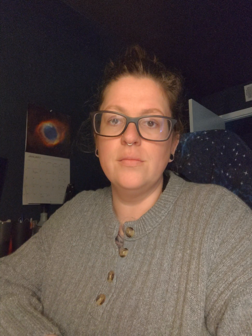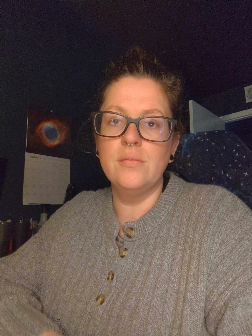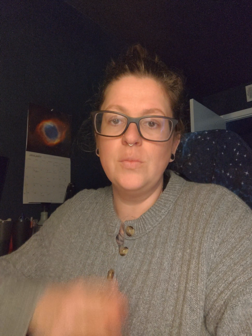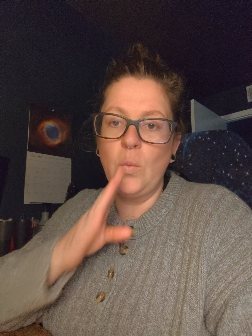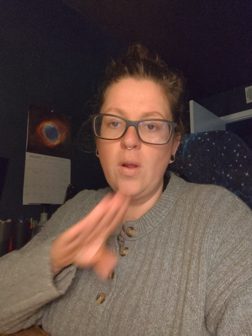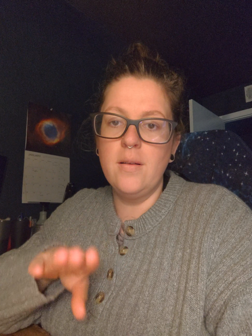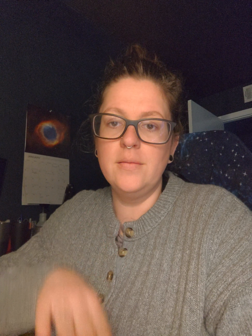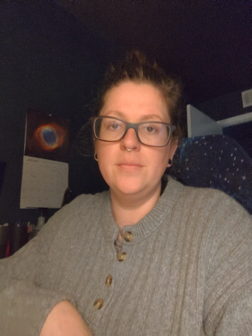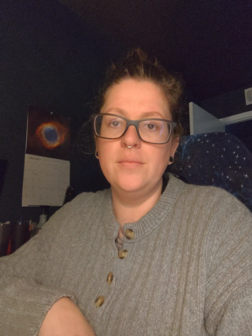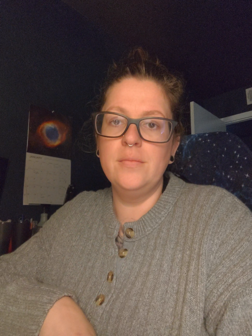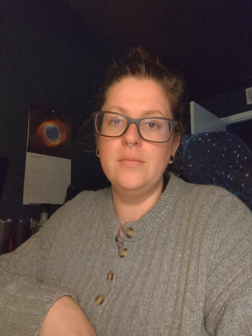quiet